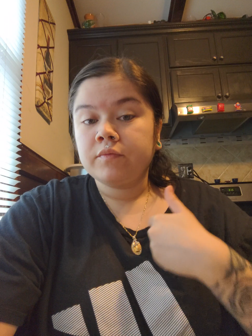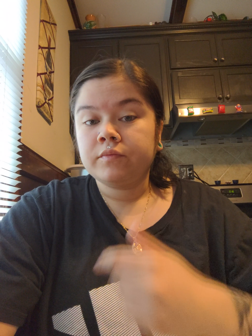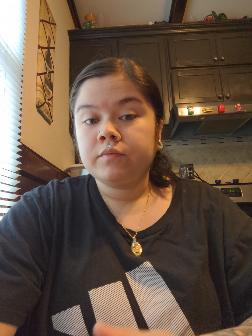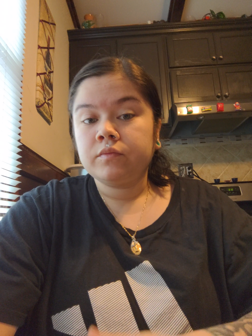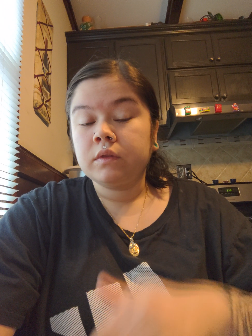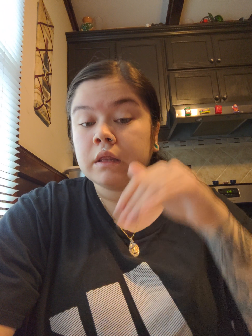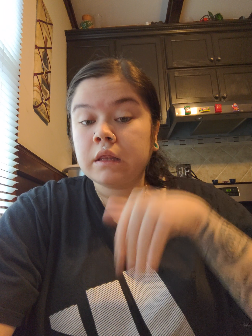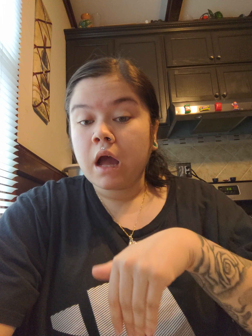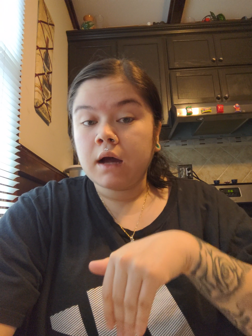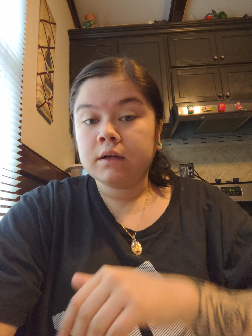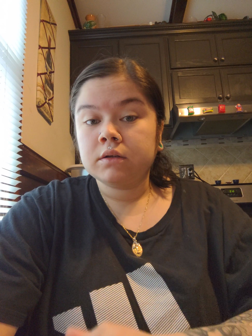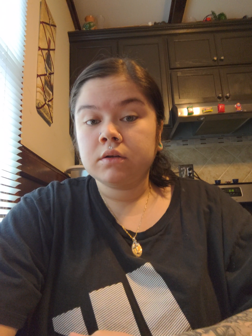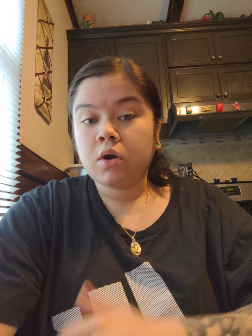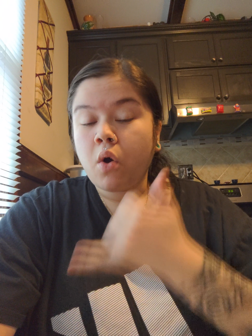night